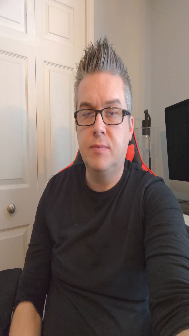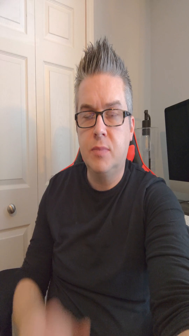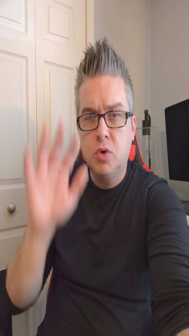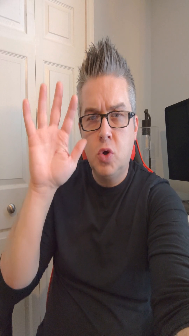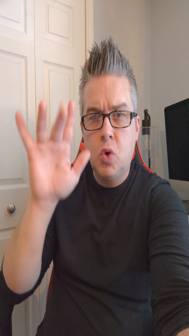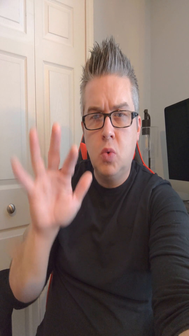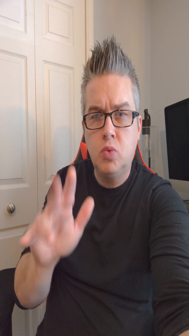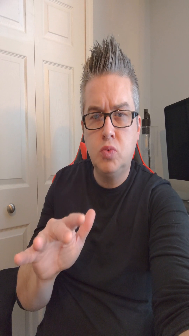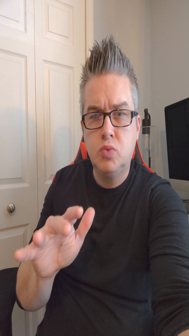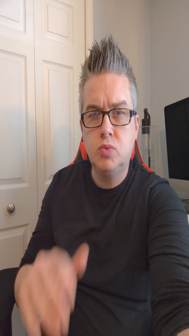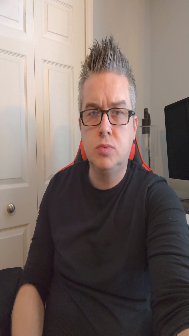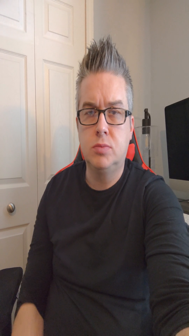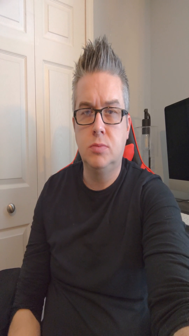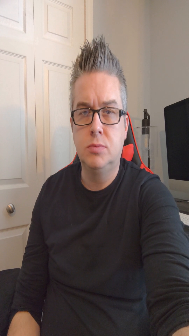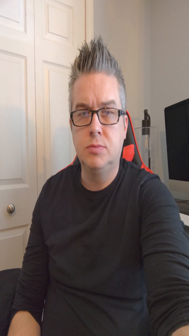snow